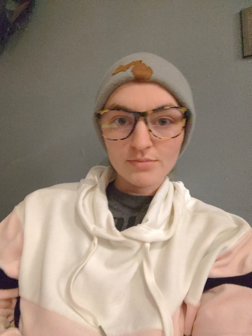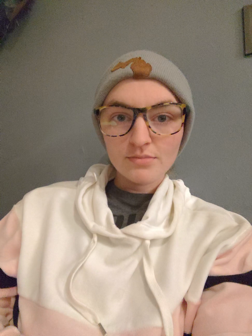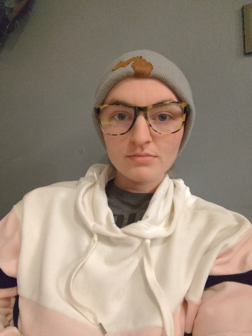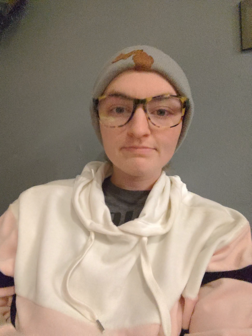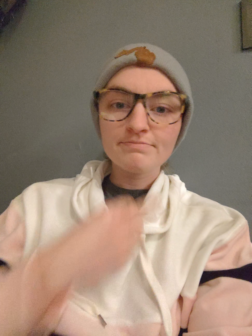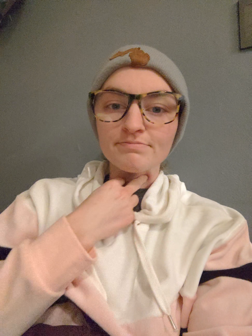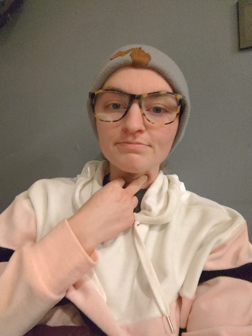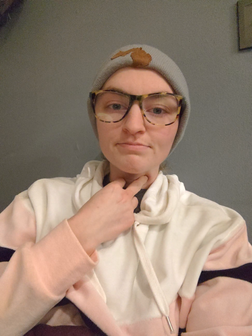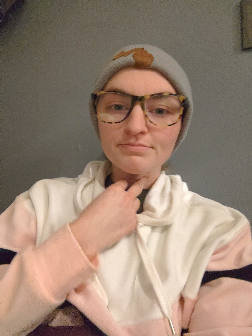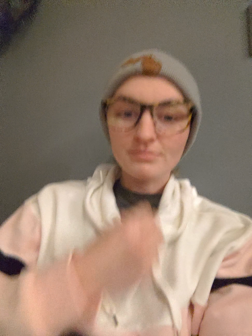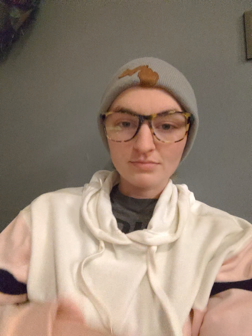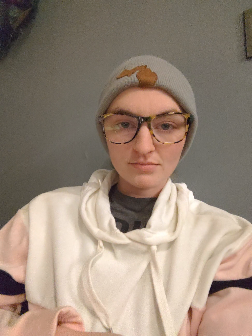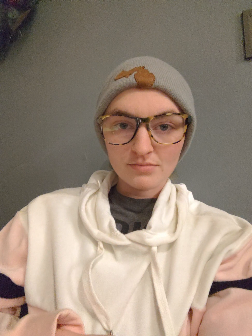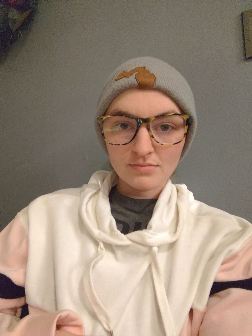stuck